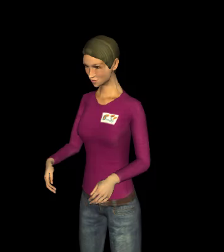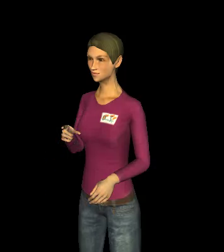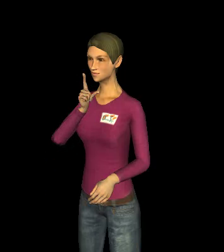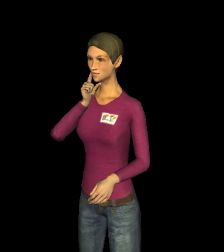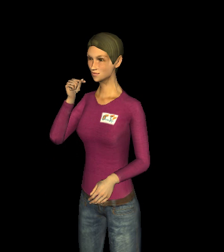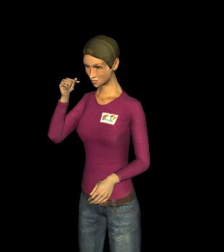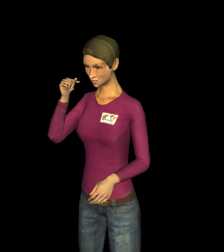رجل